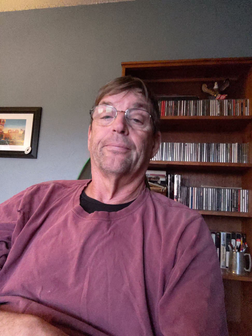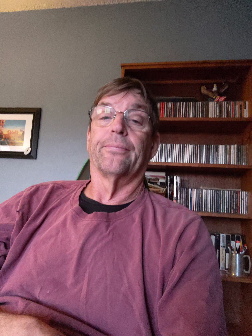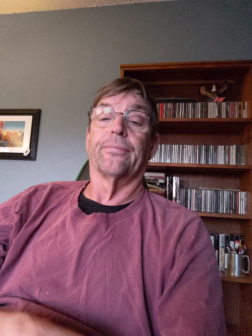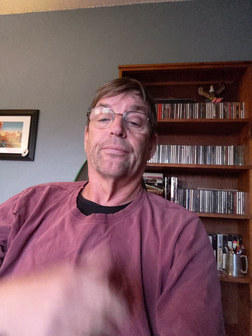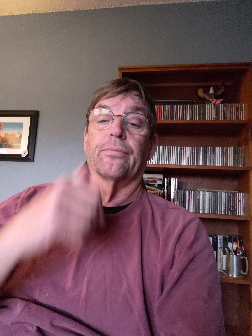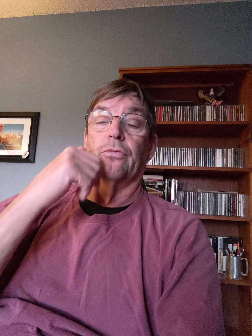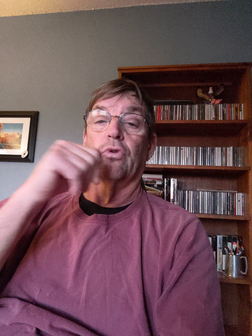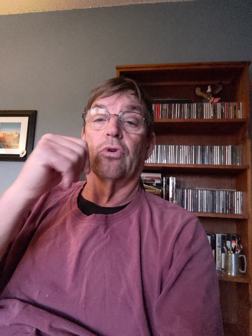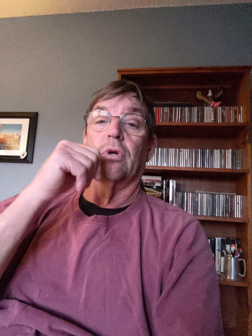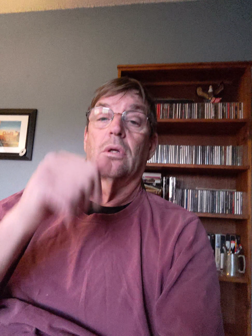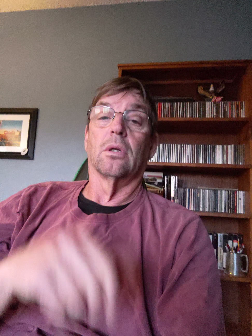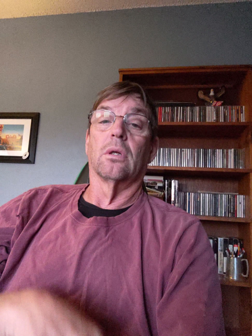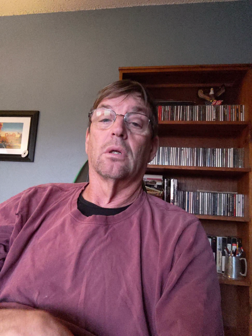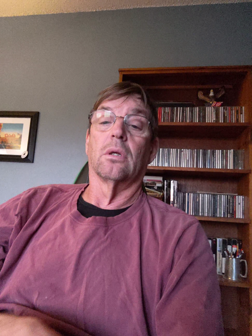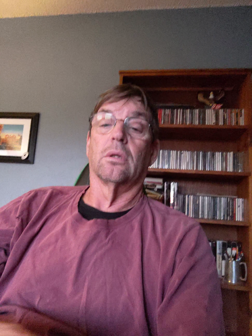girl